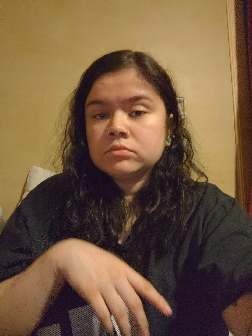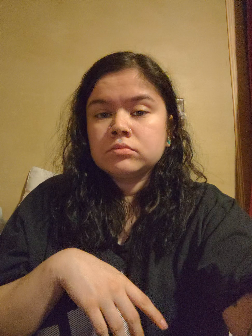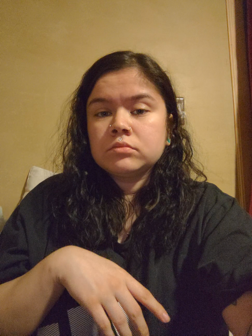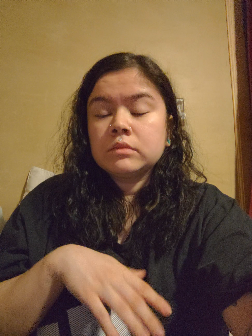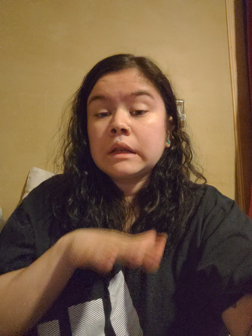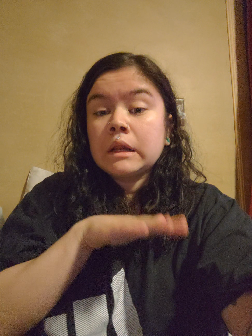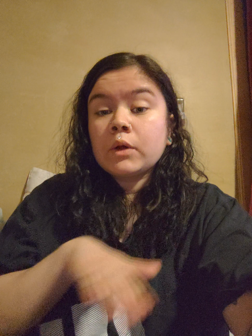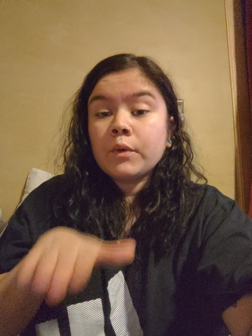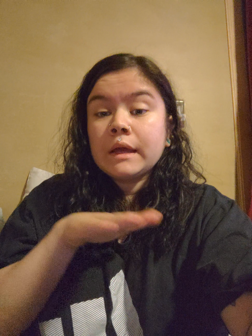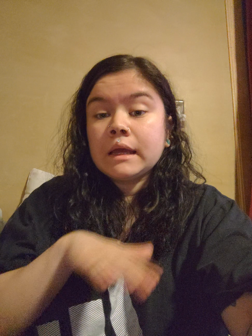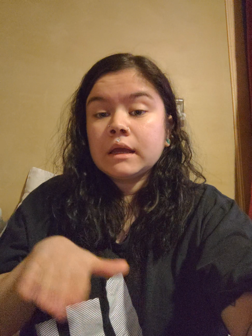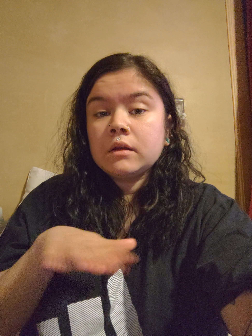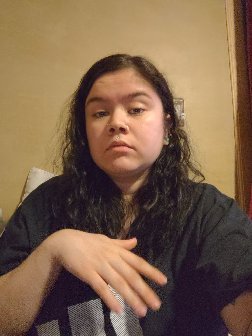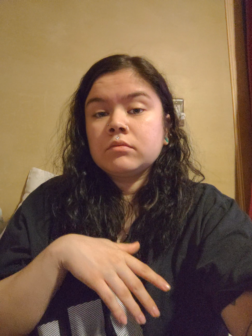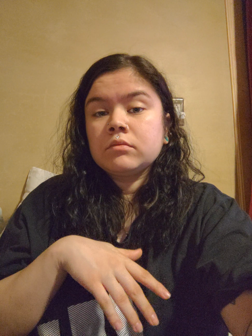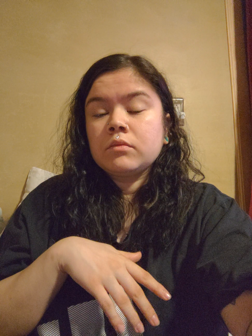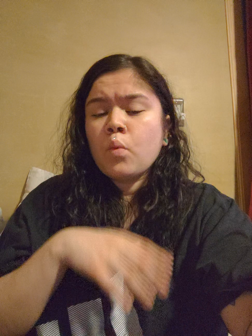clean